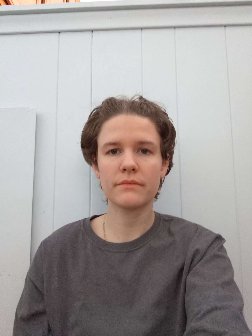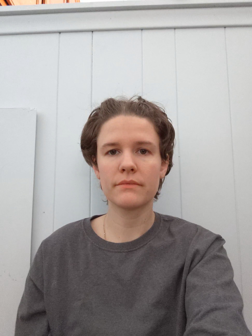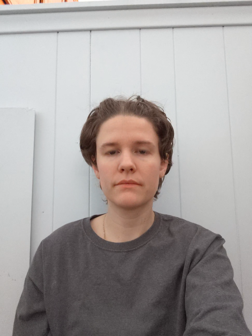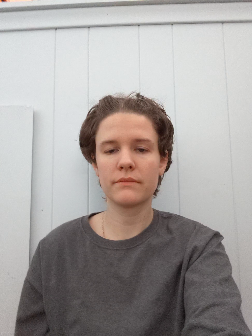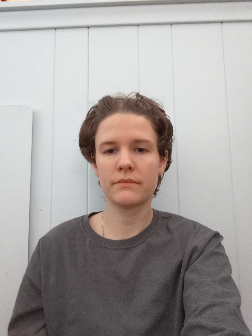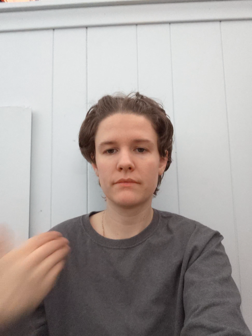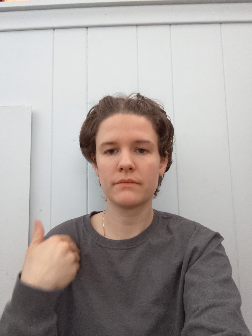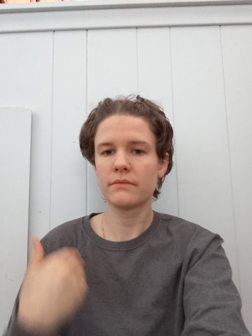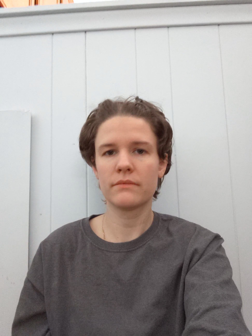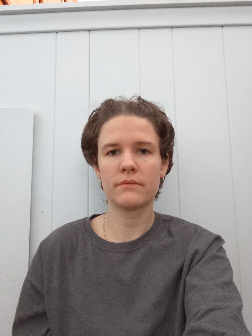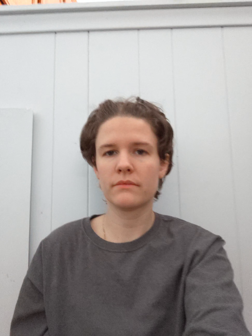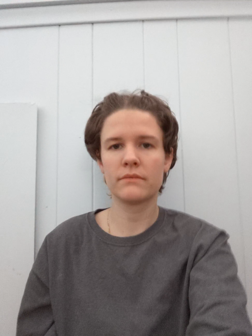have to